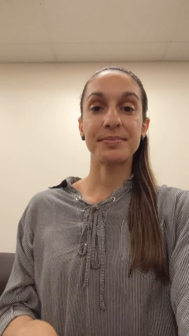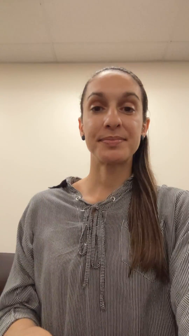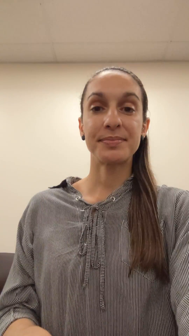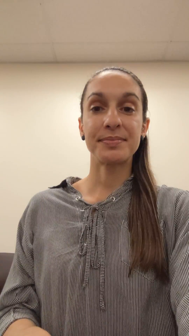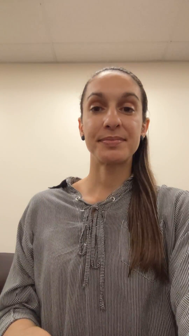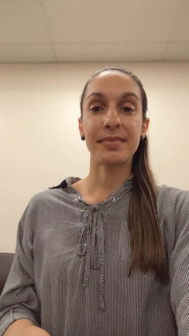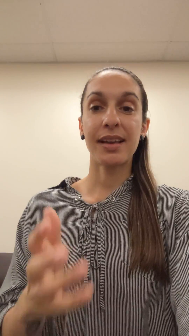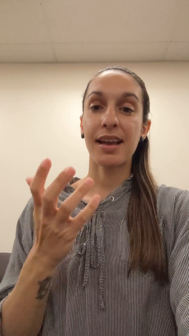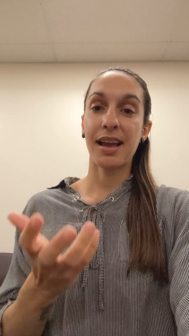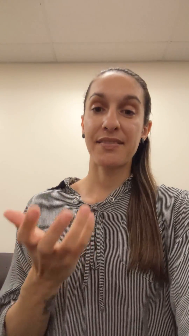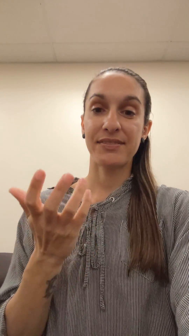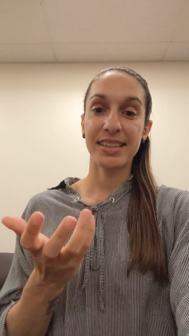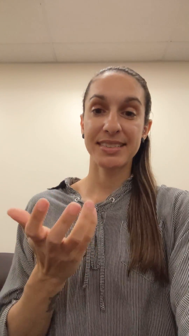heavy